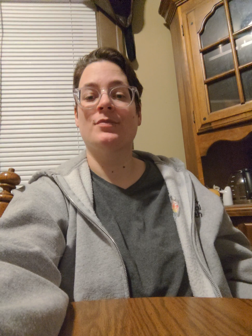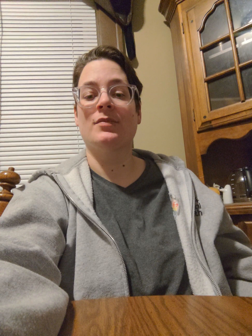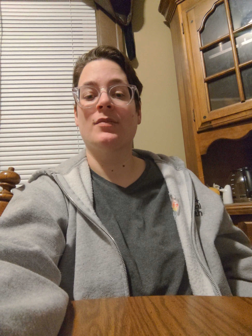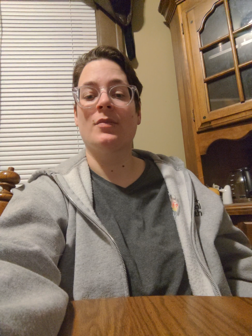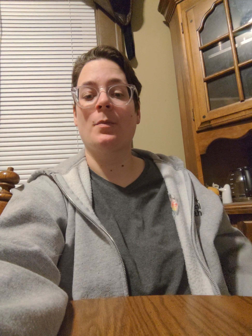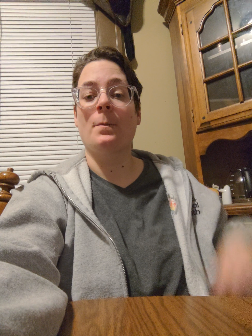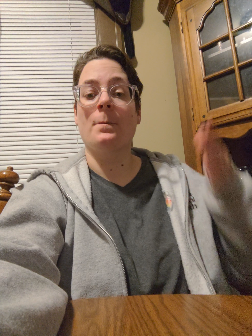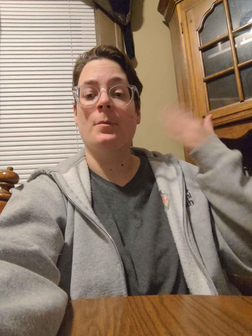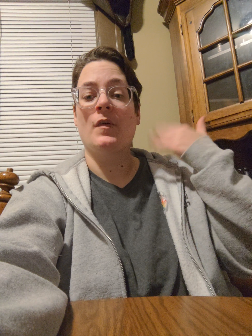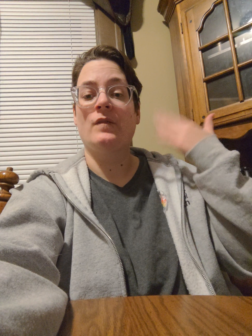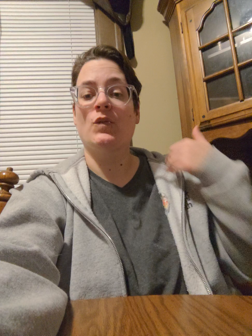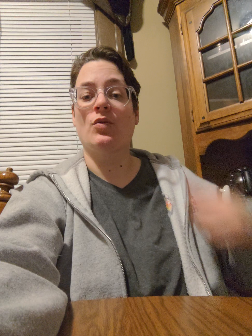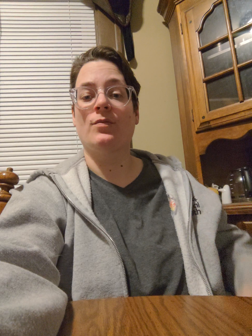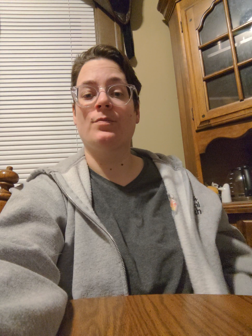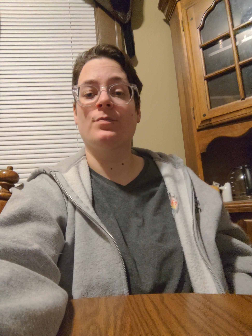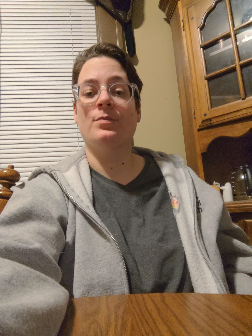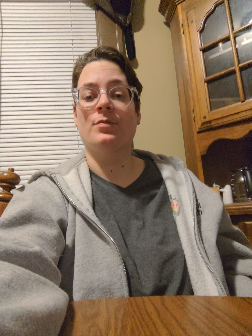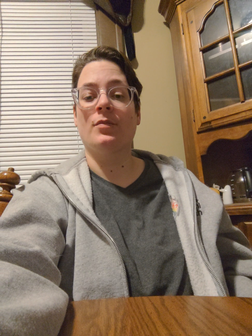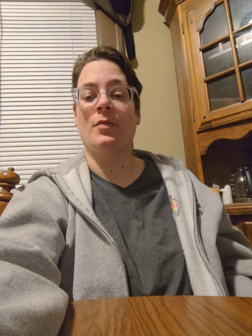before